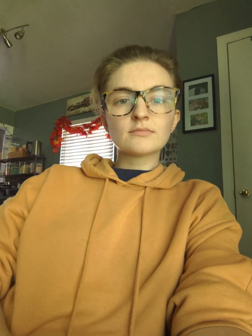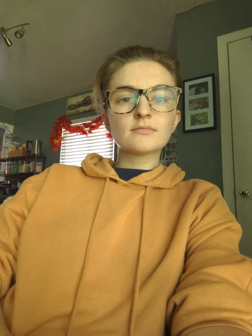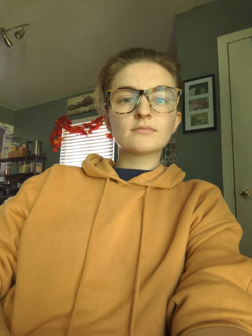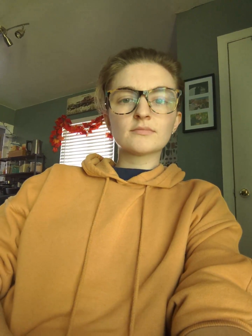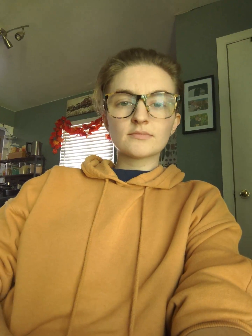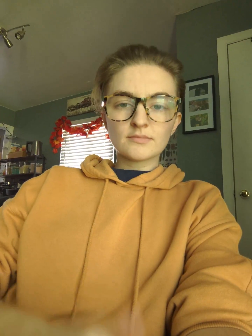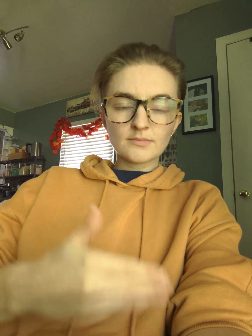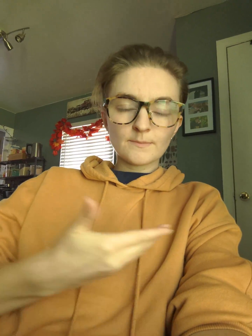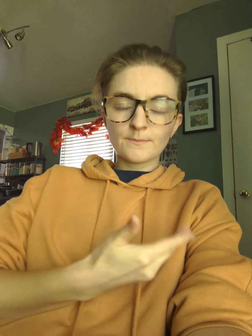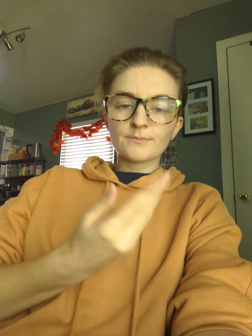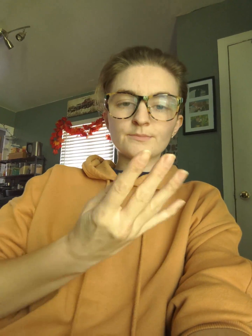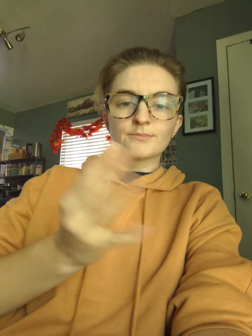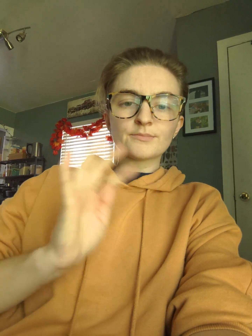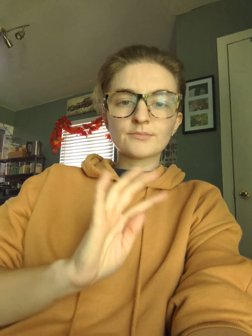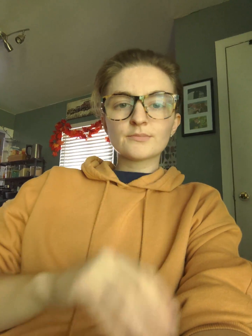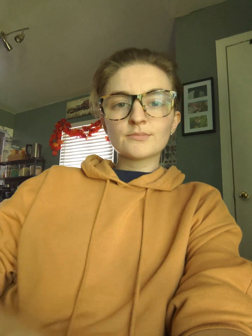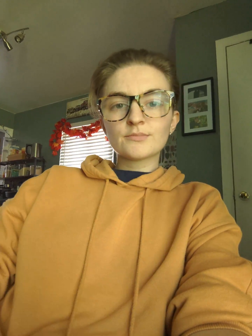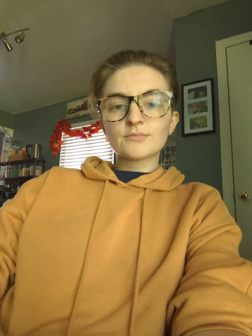crib